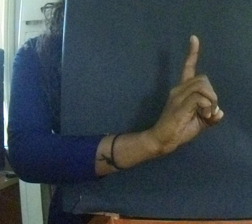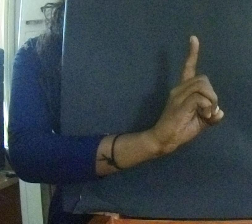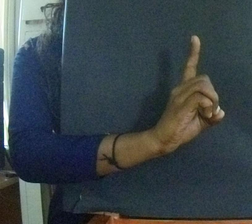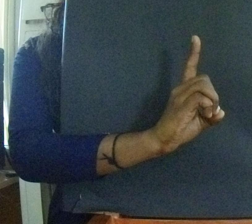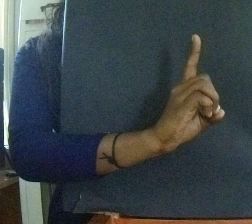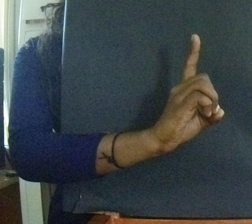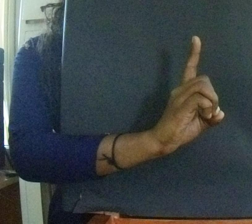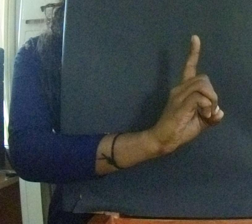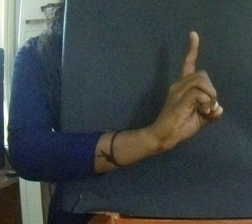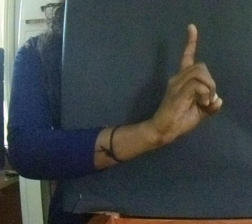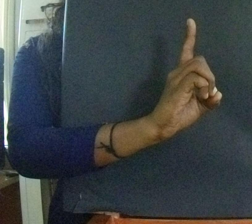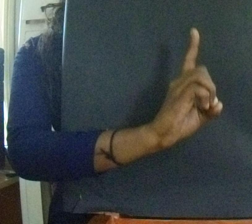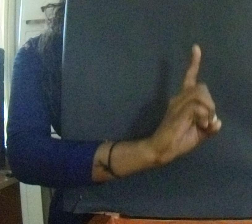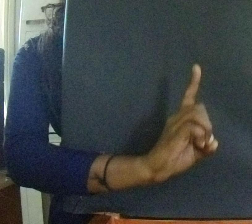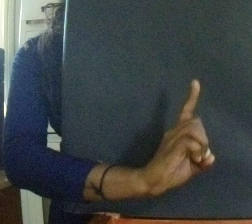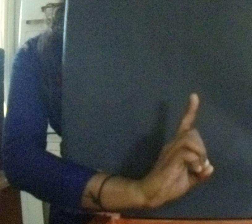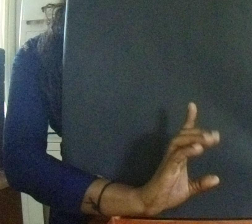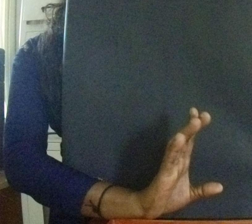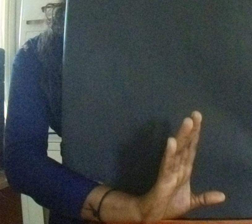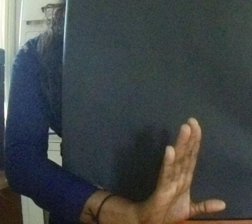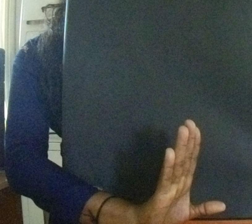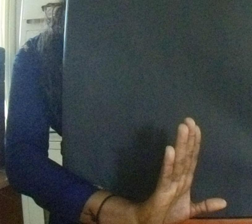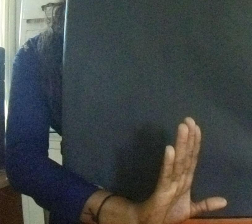hot